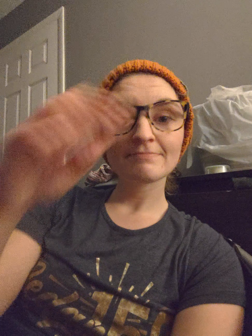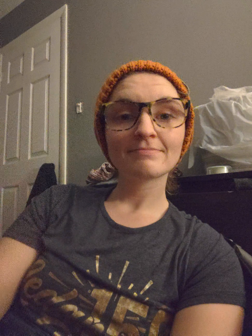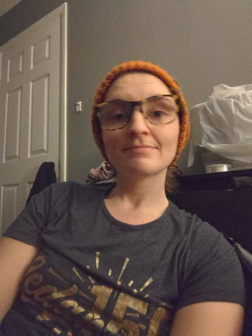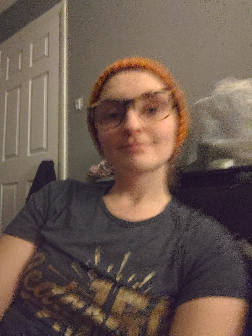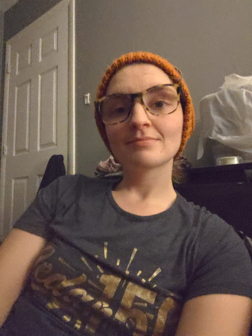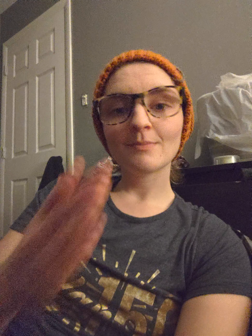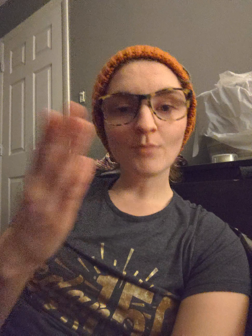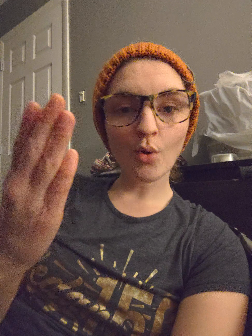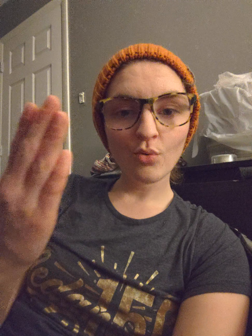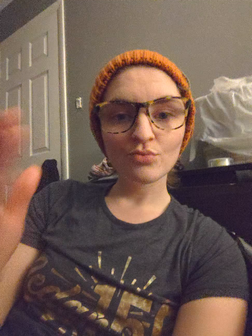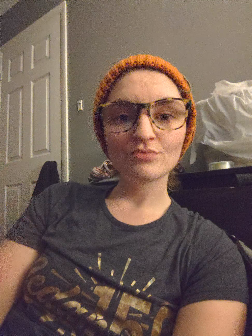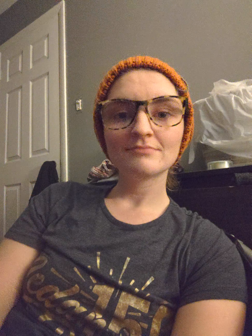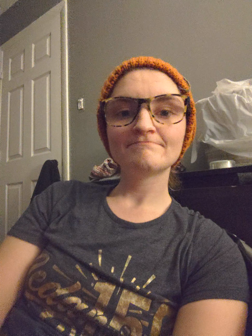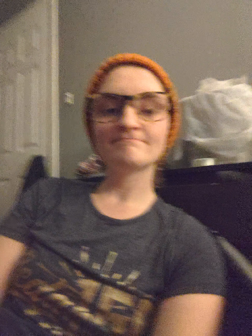morning